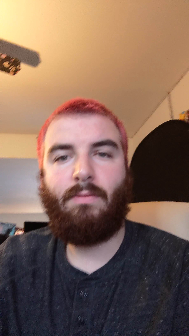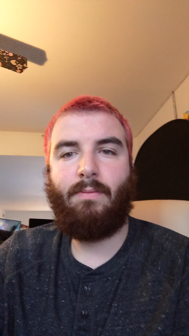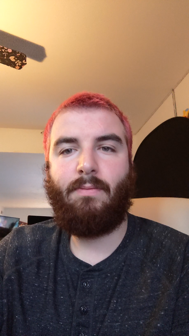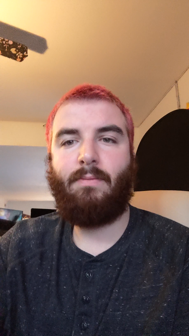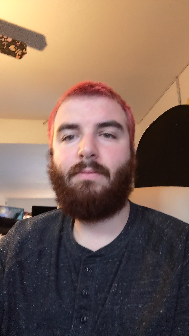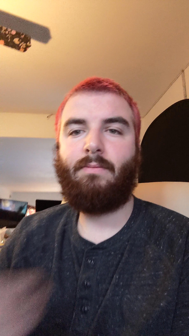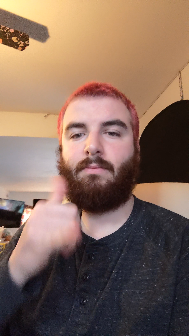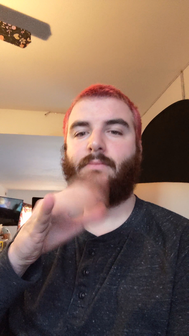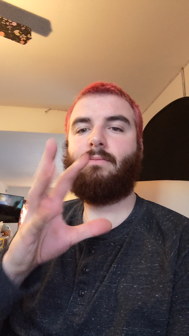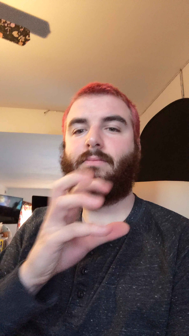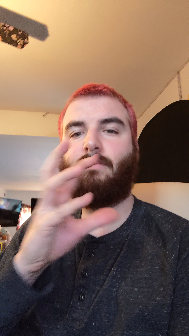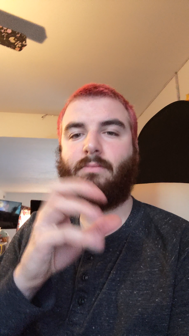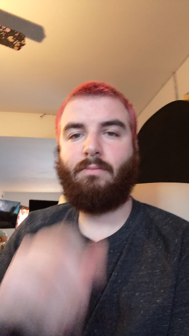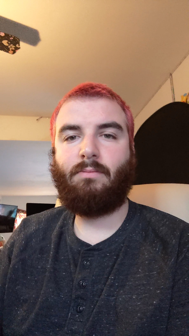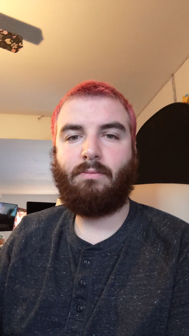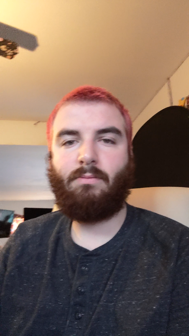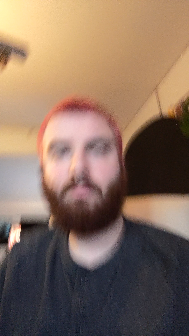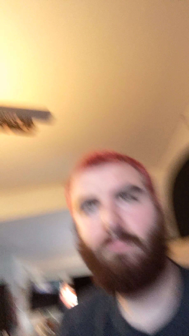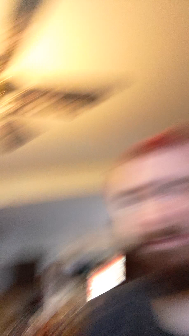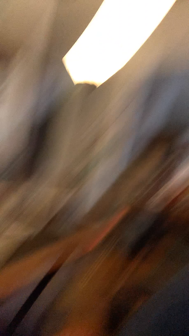play dough